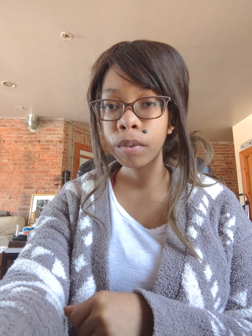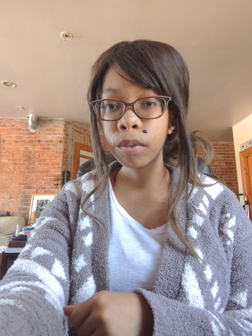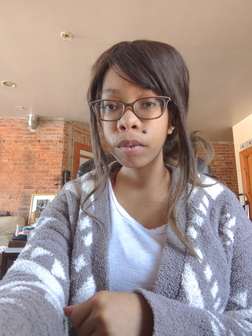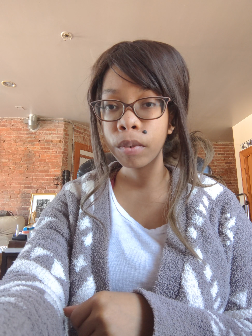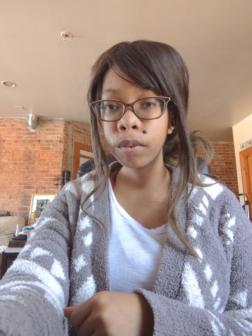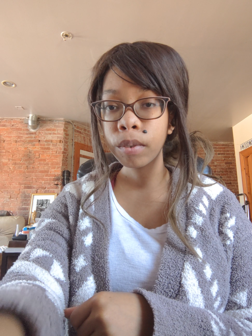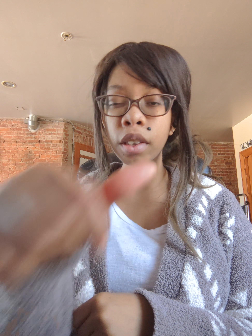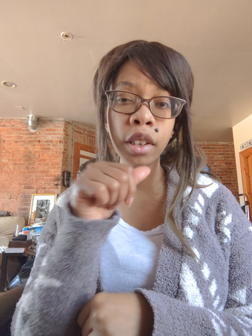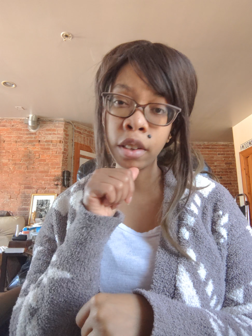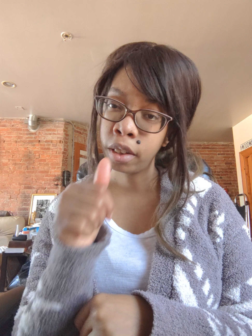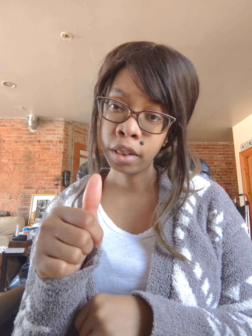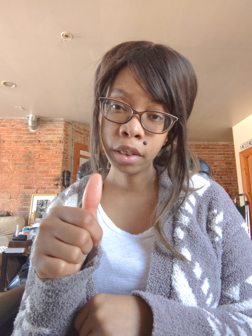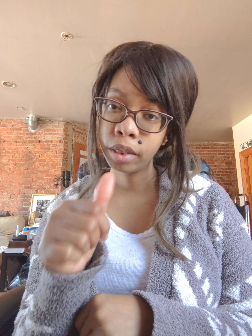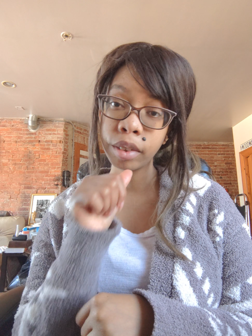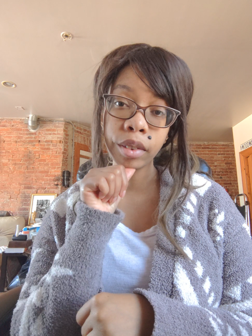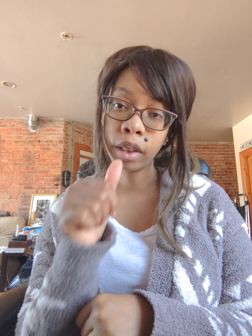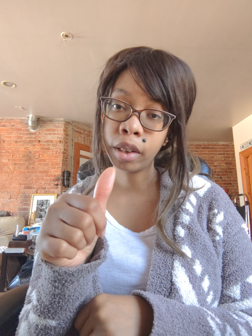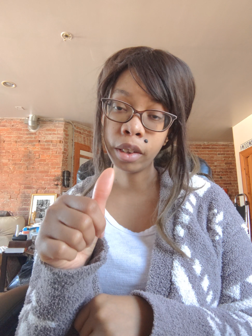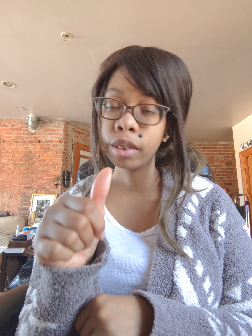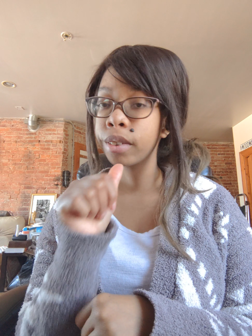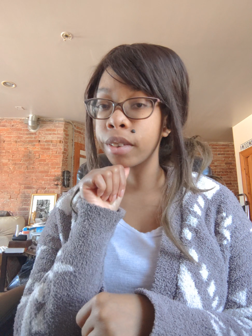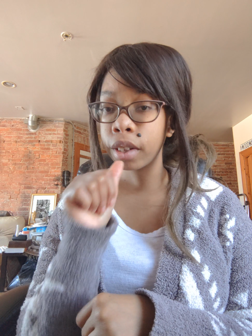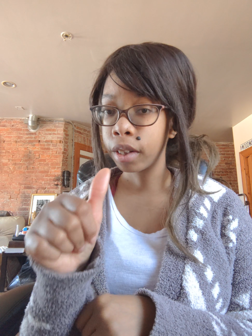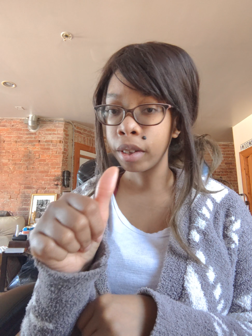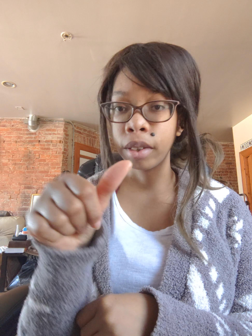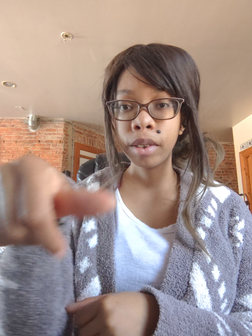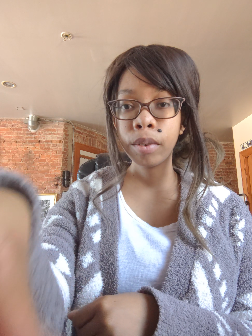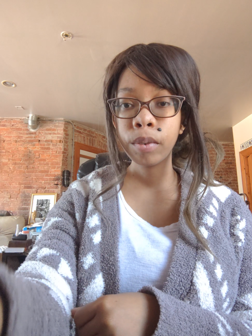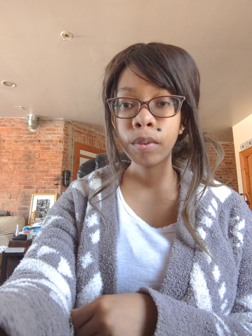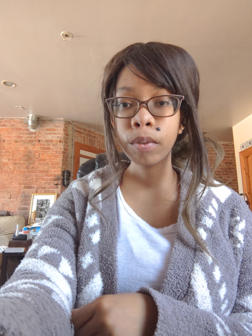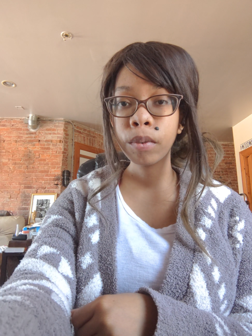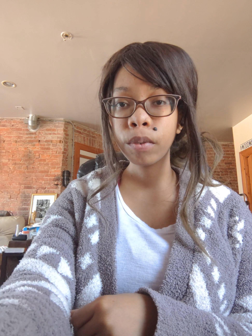not